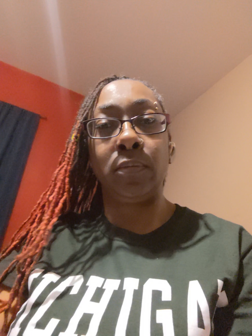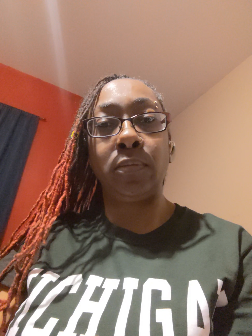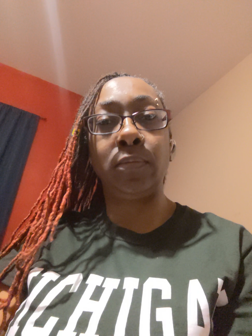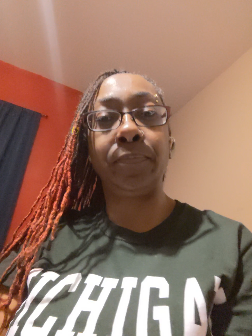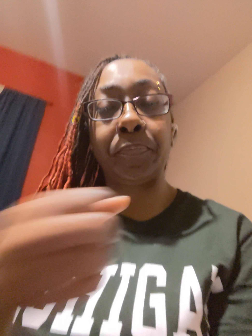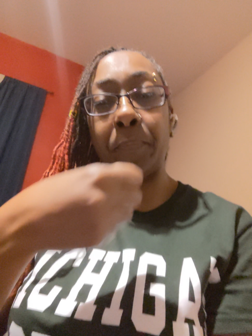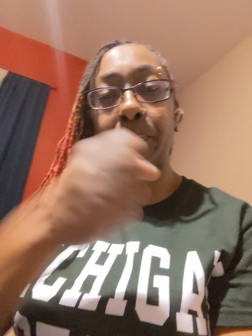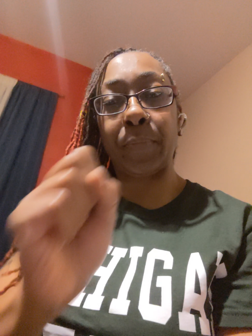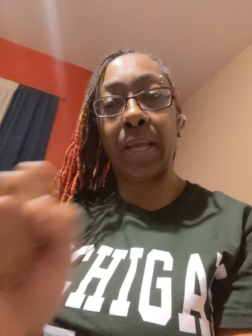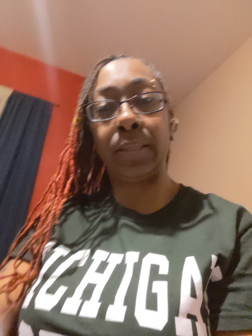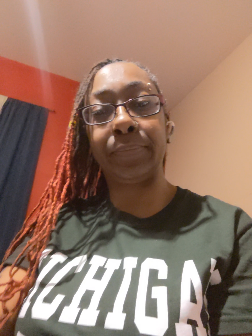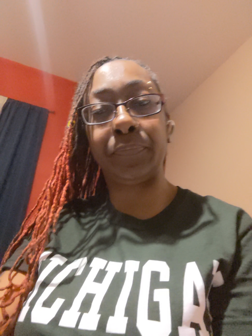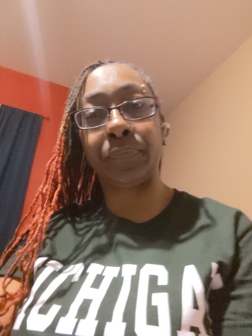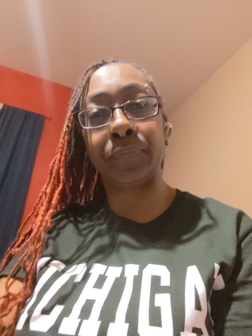make